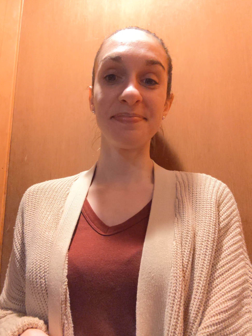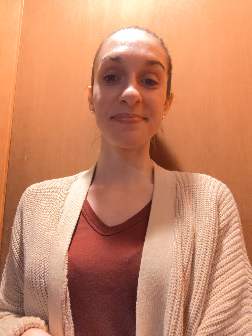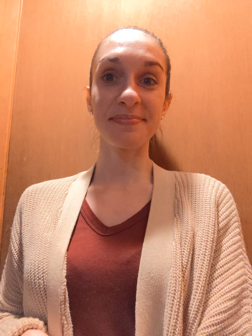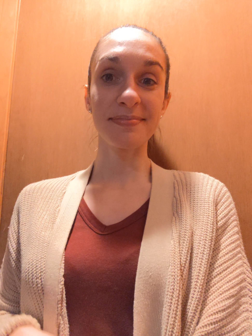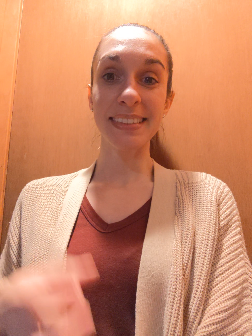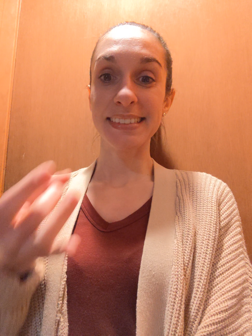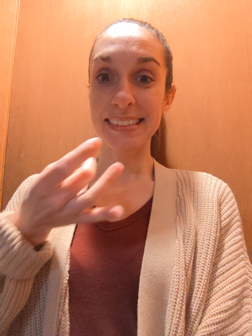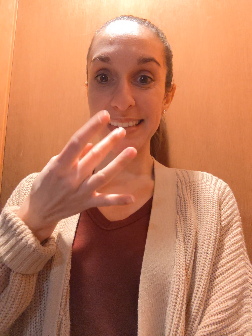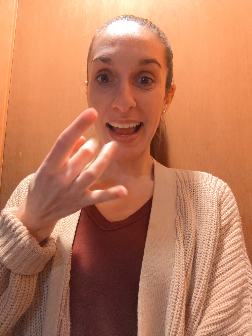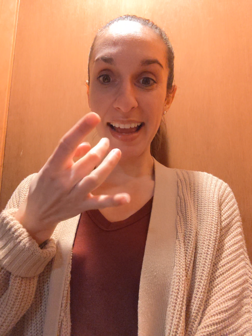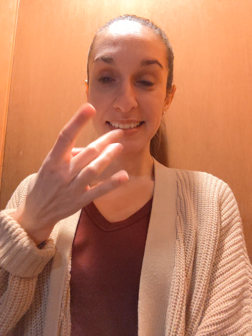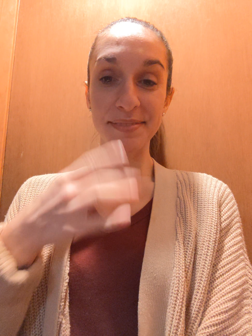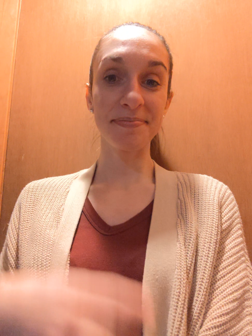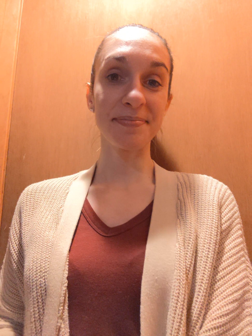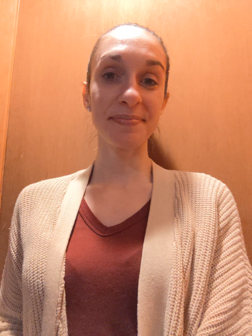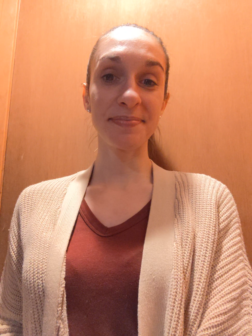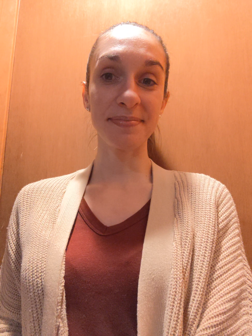snack